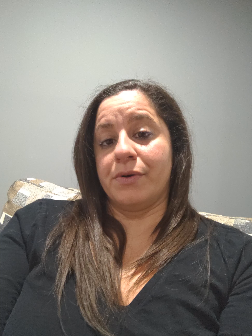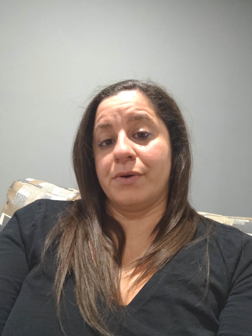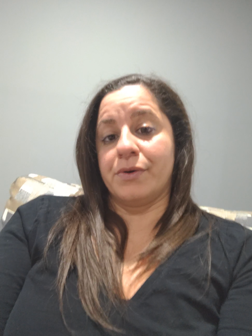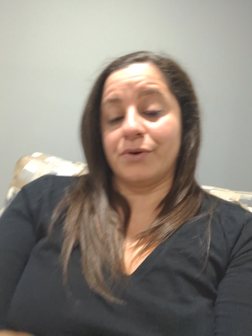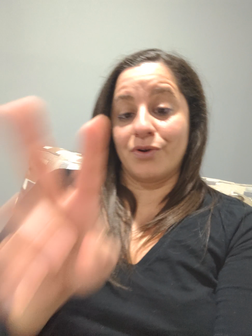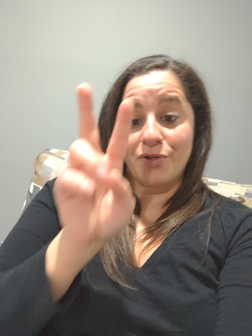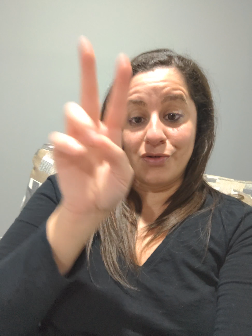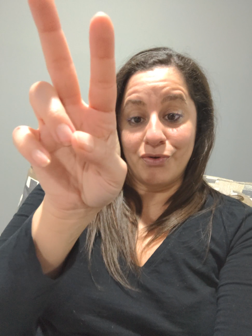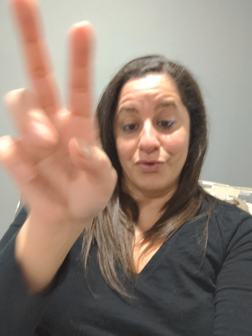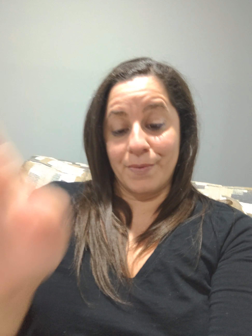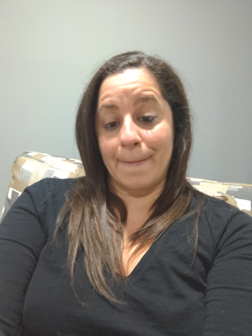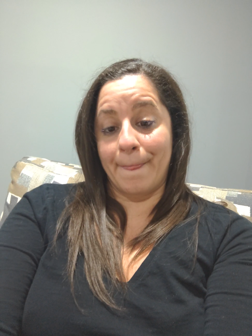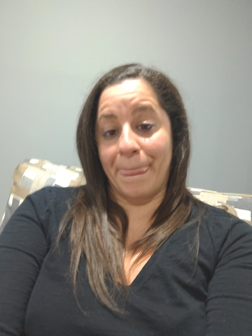look